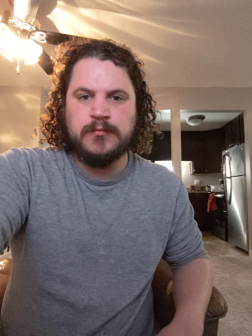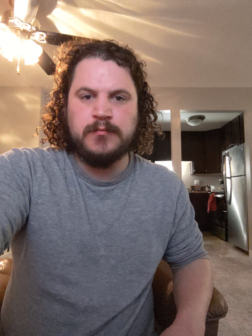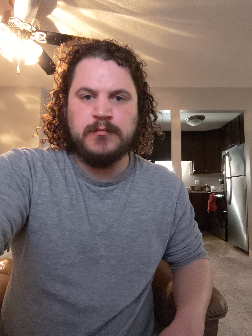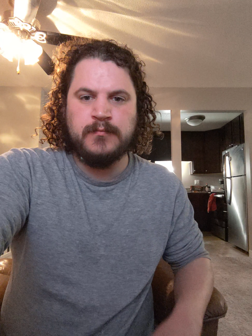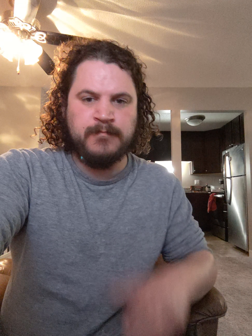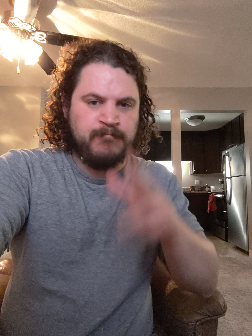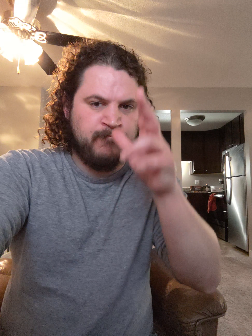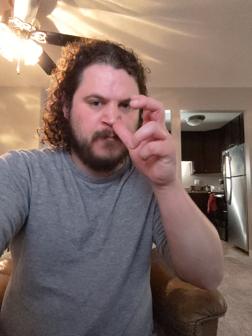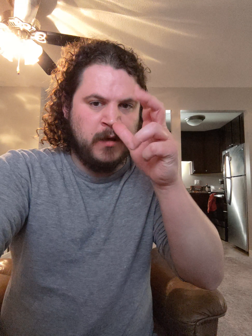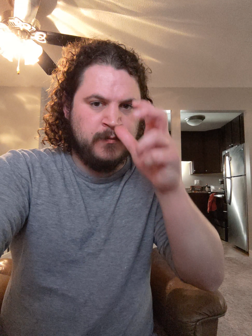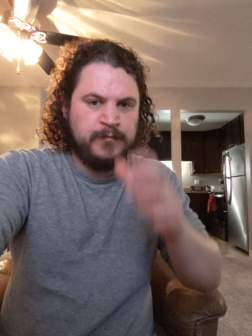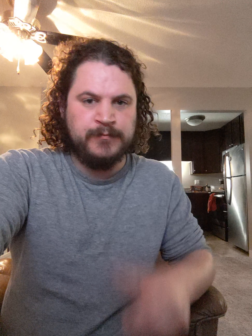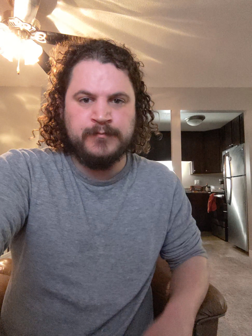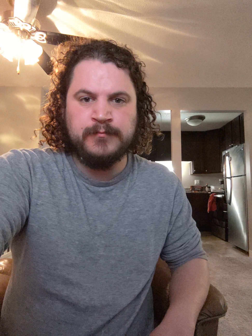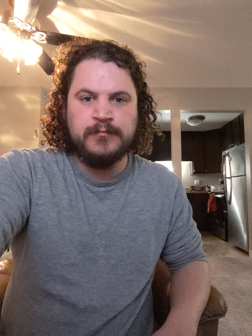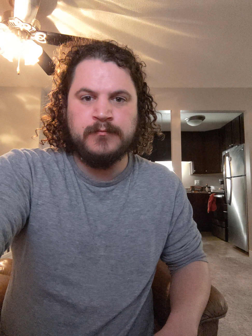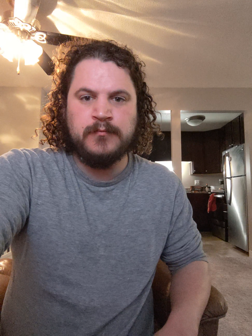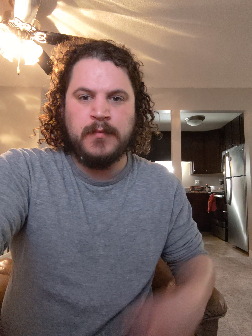bug